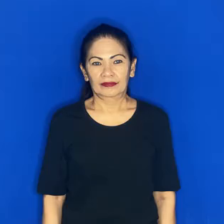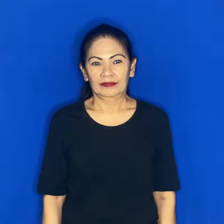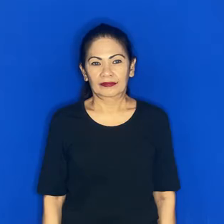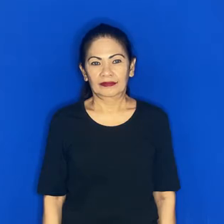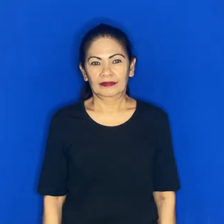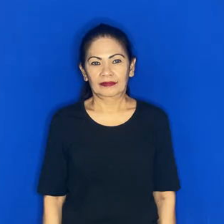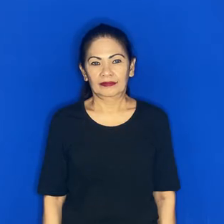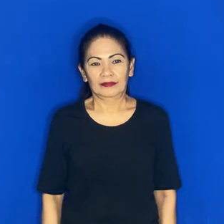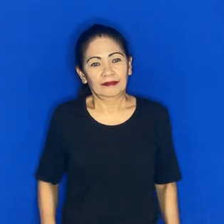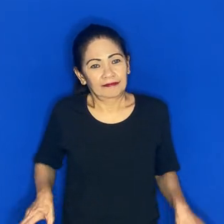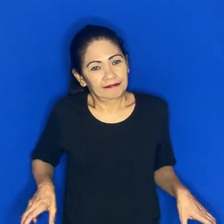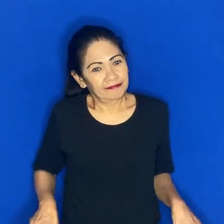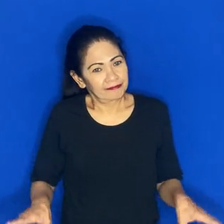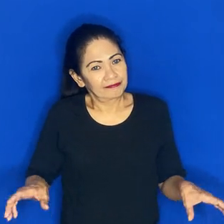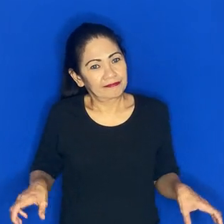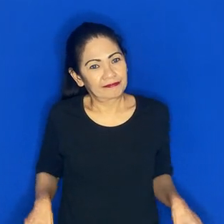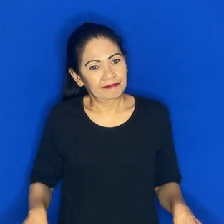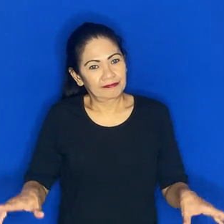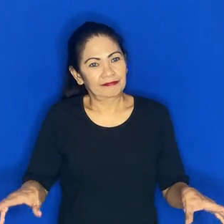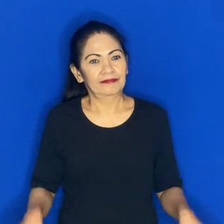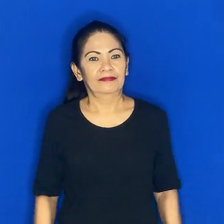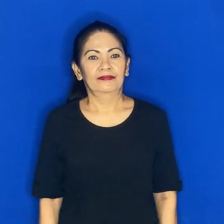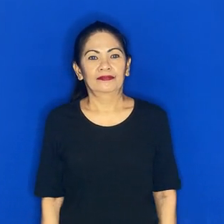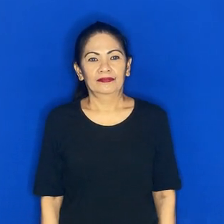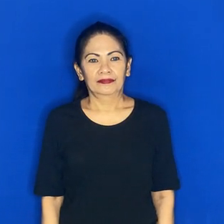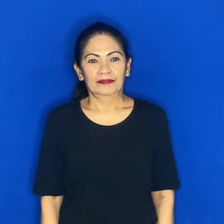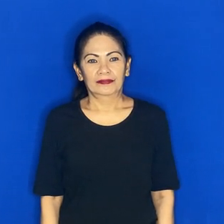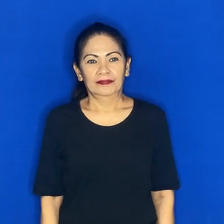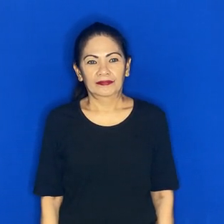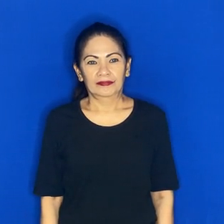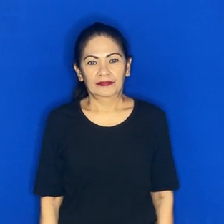weelchair person